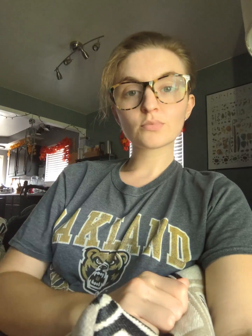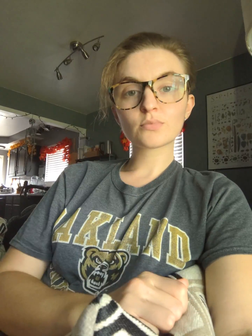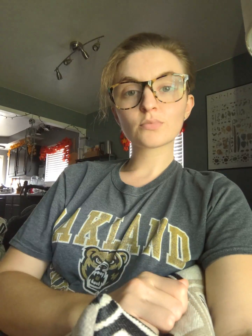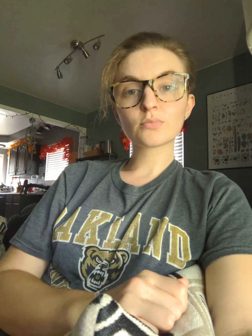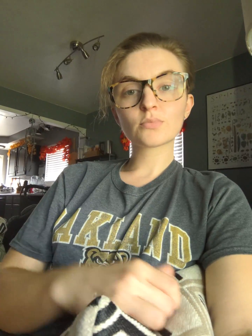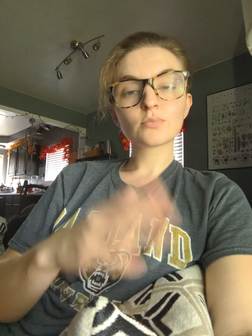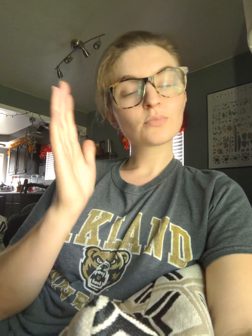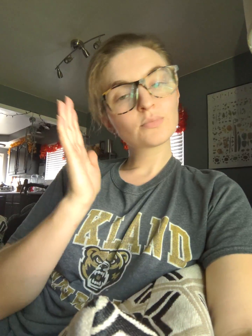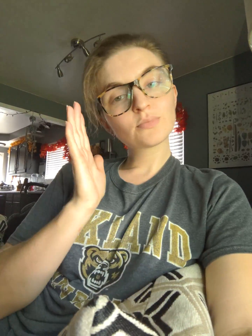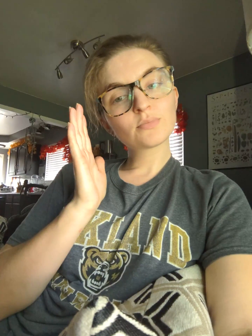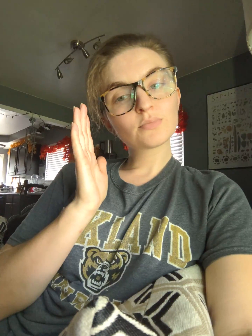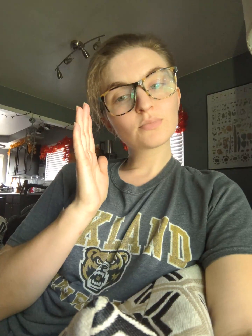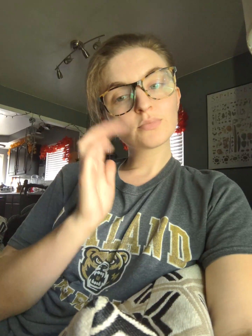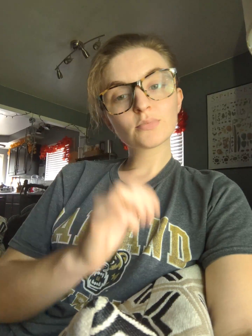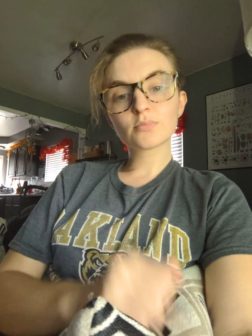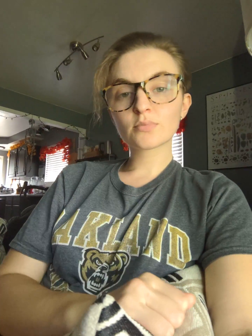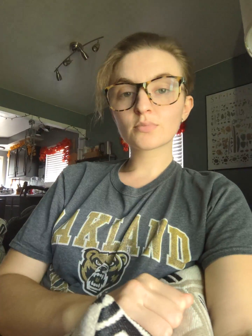pillow